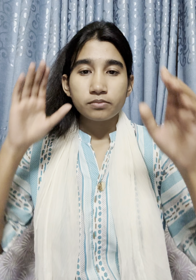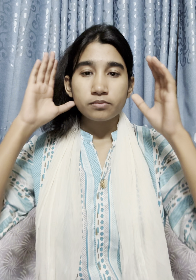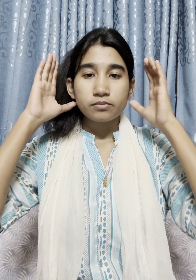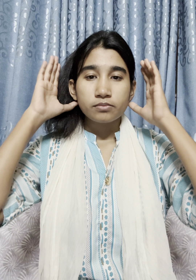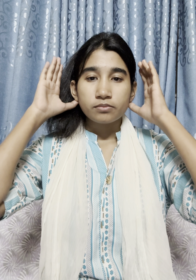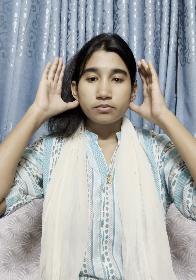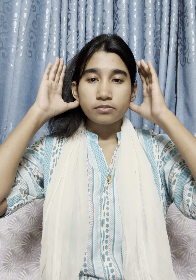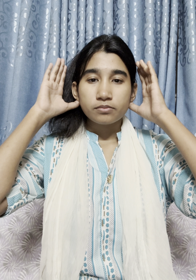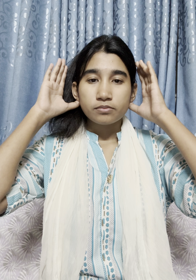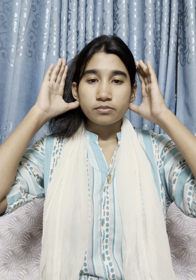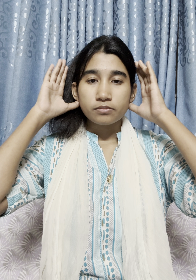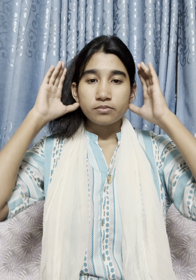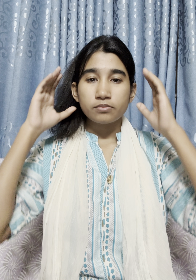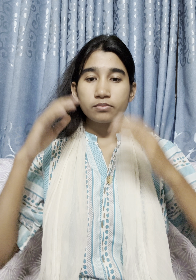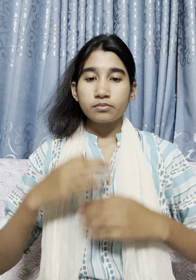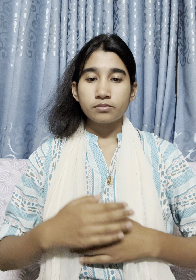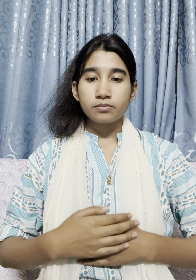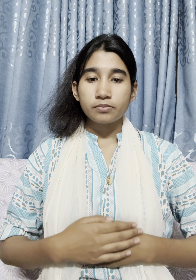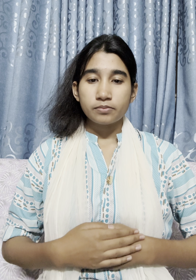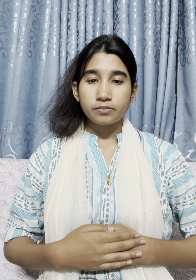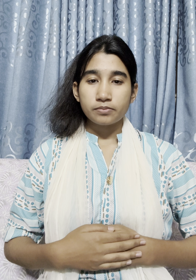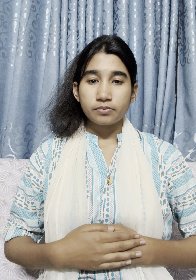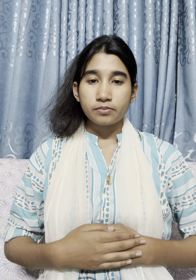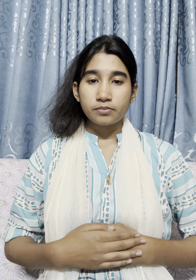নামায